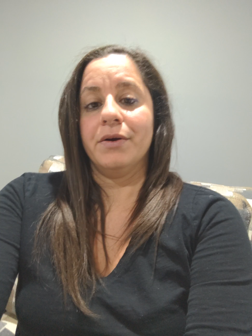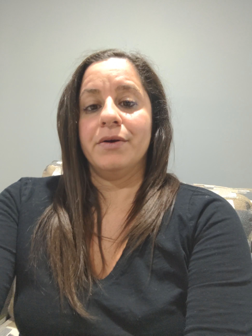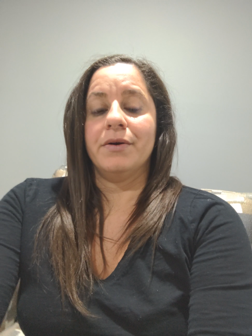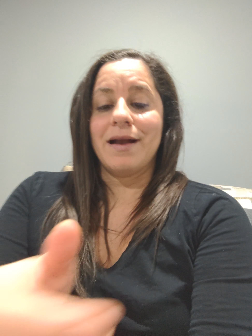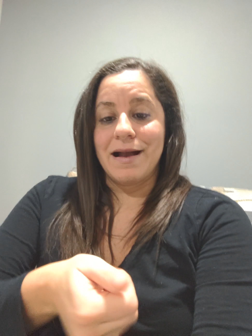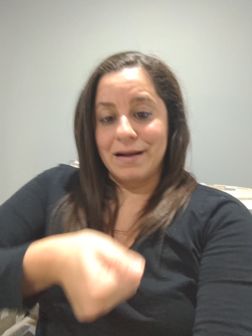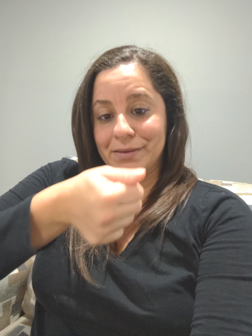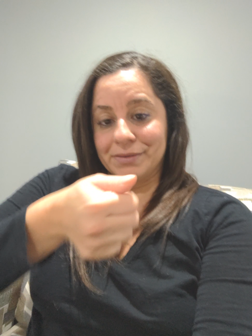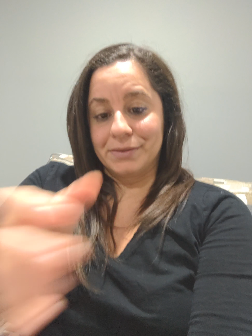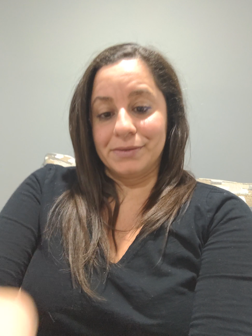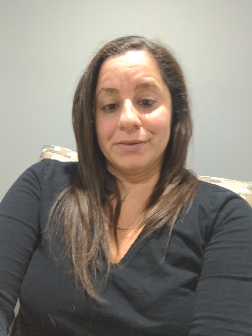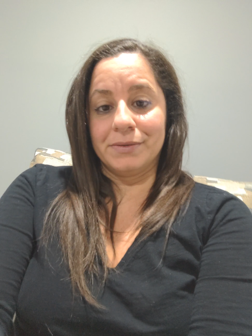hide